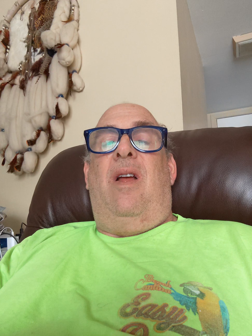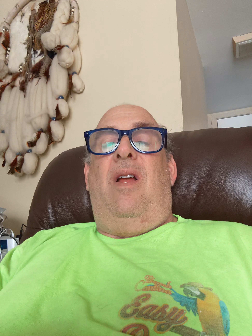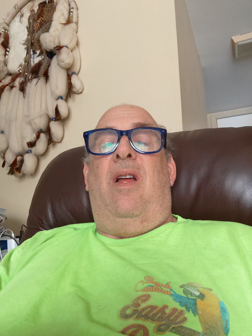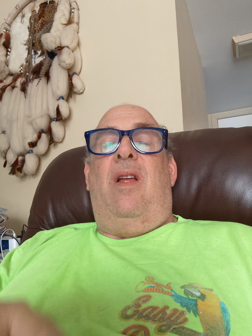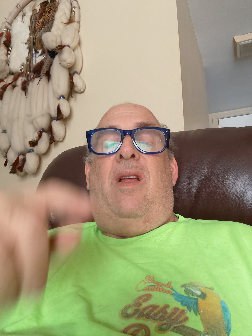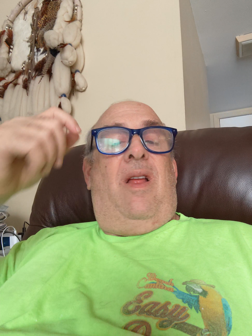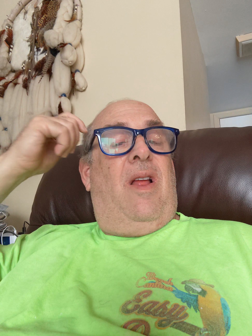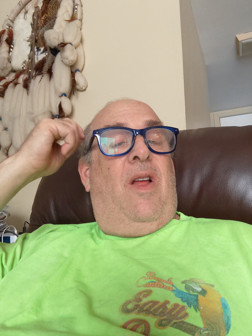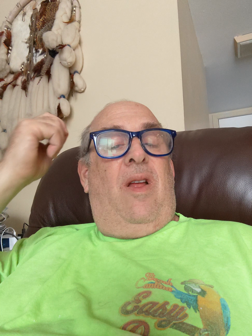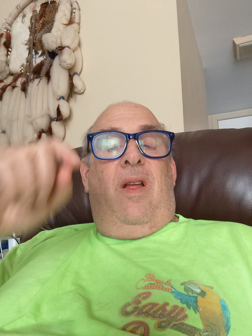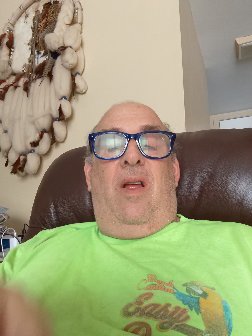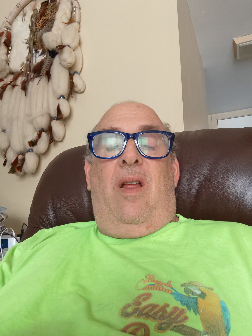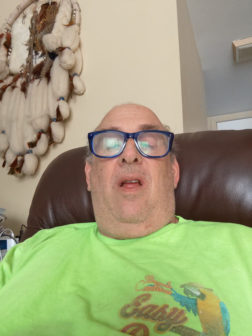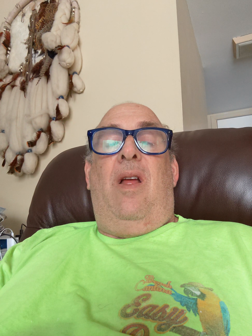hair